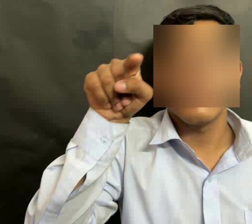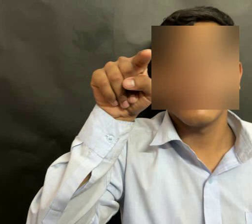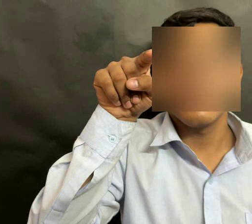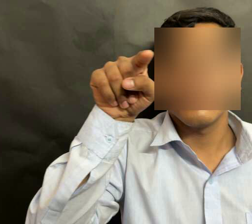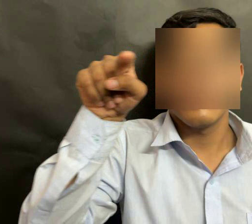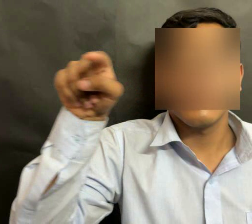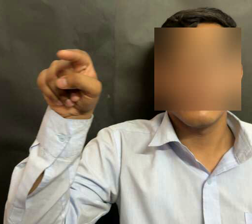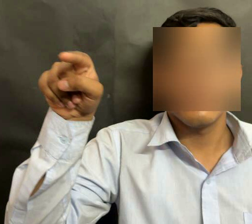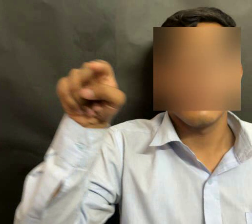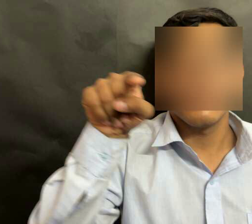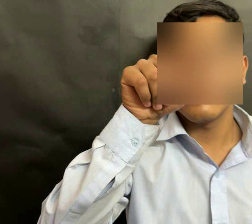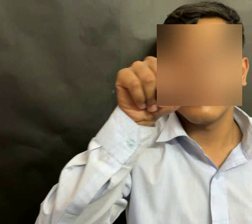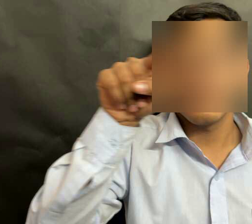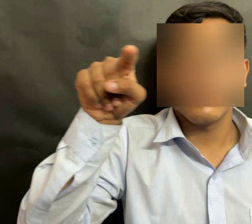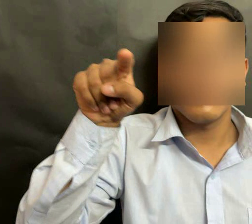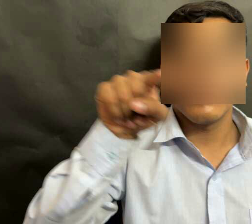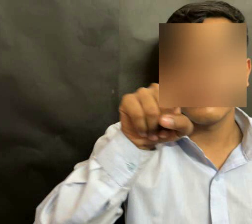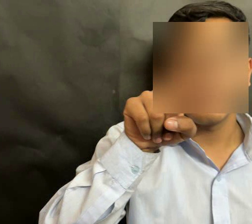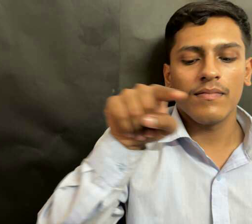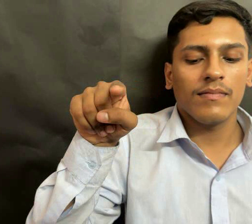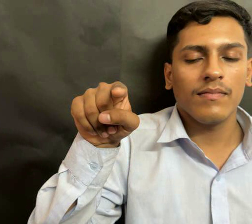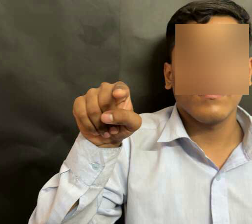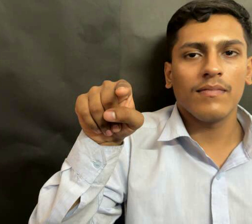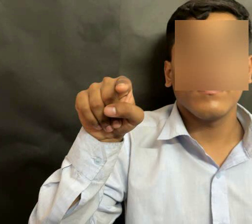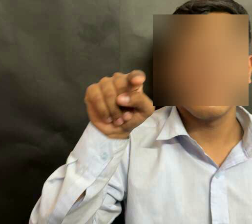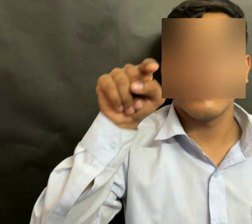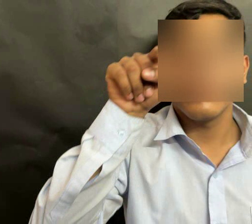Z